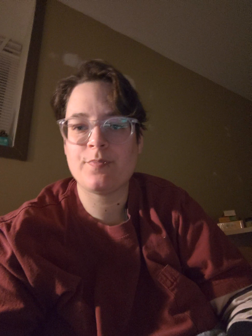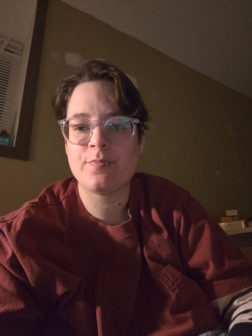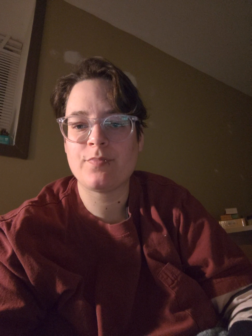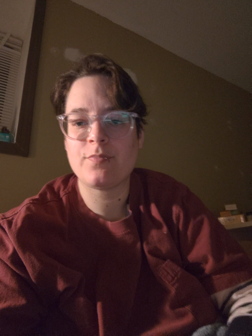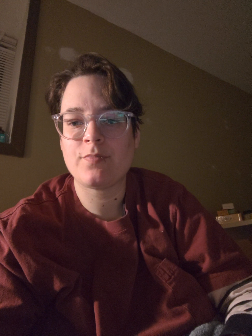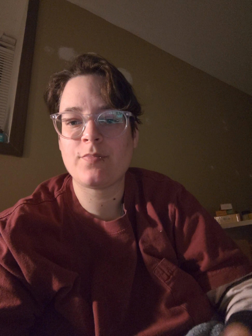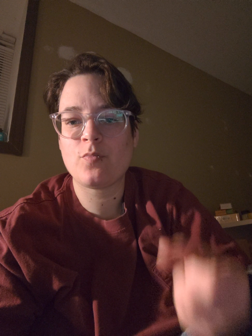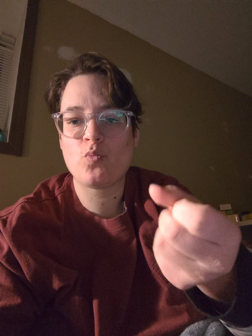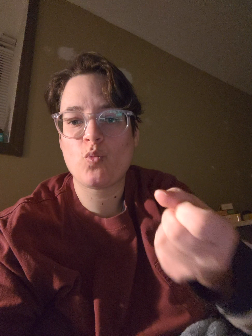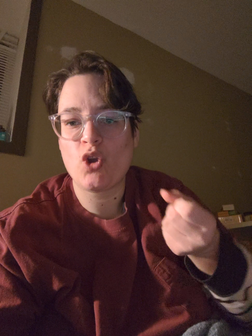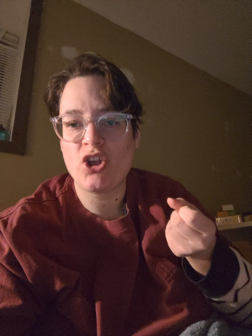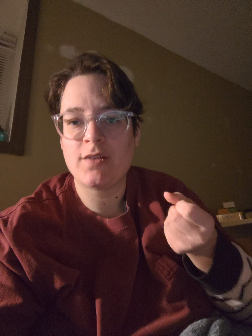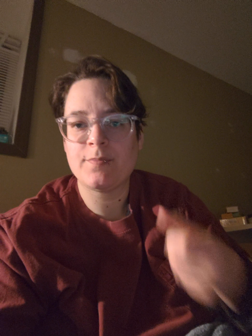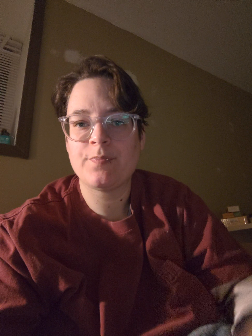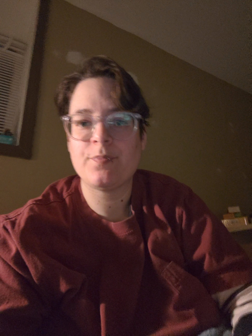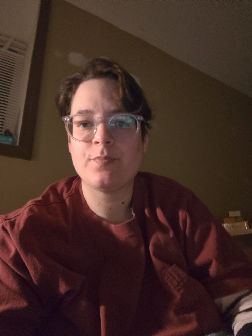drawer